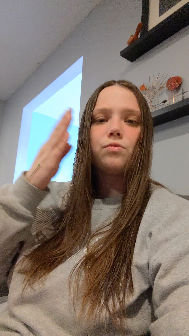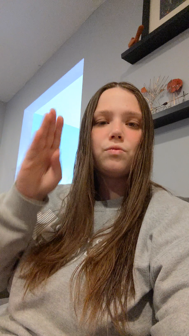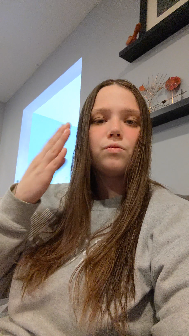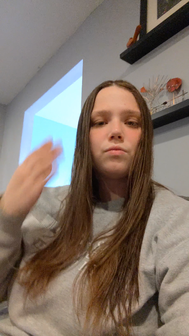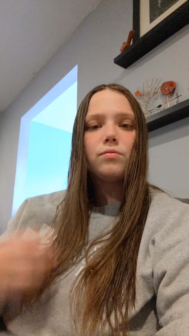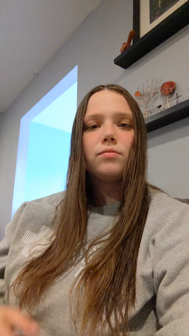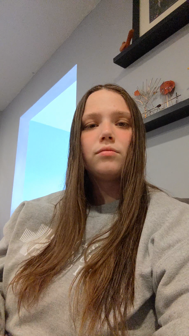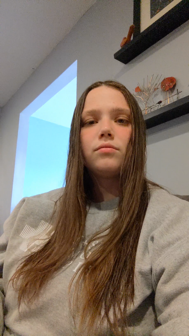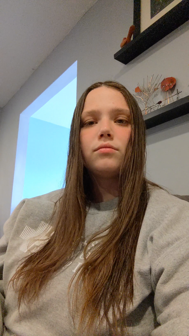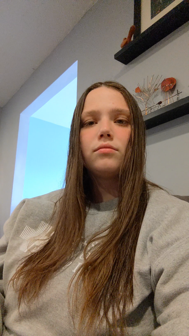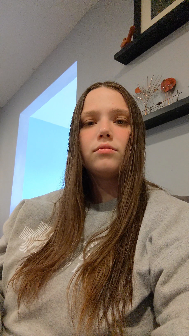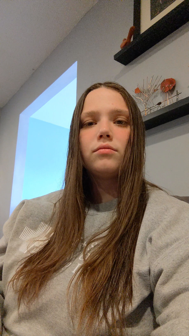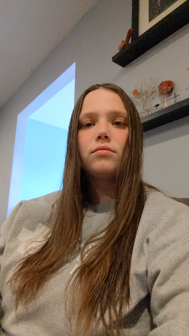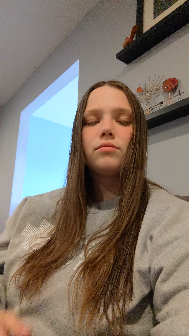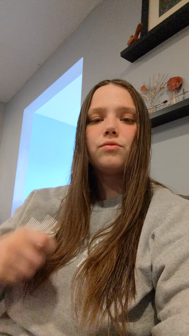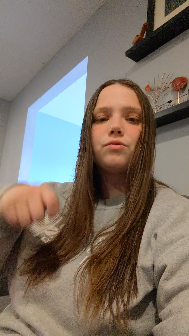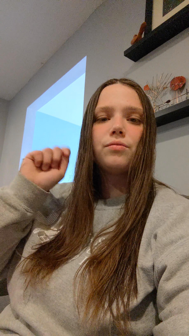rip